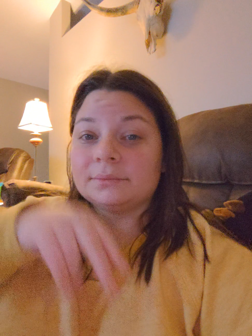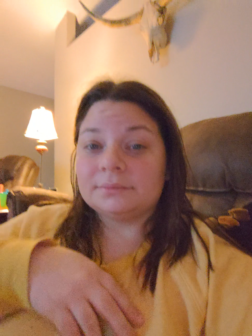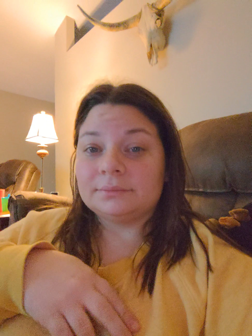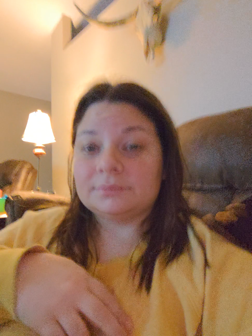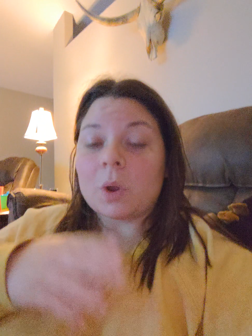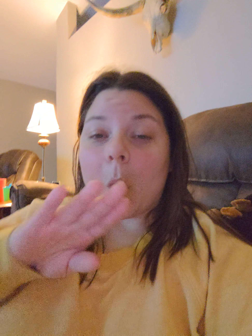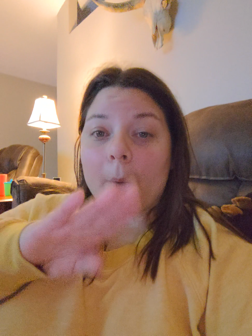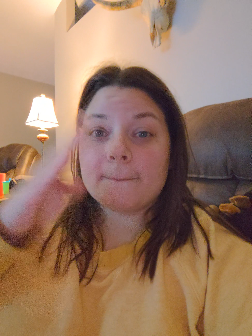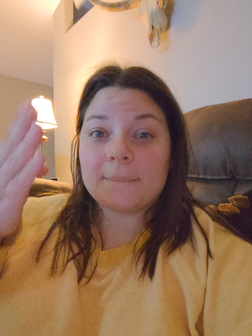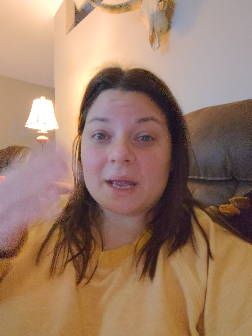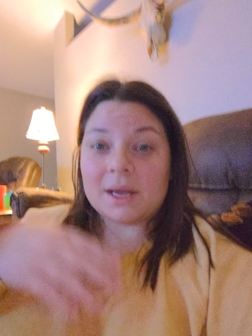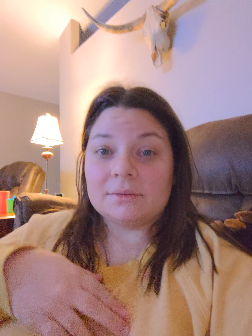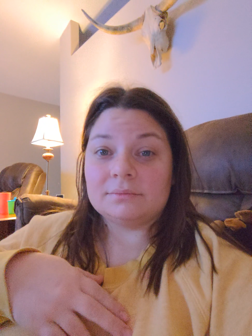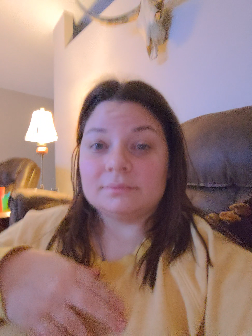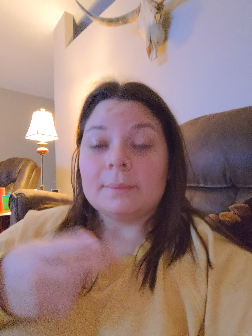open